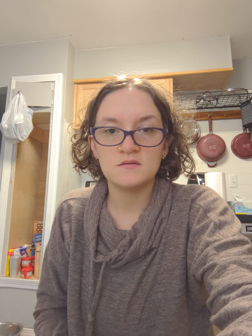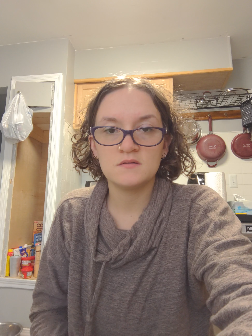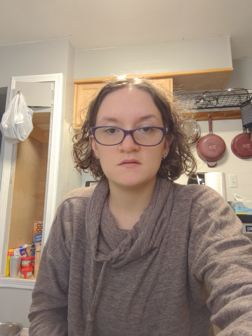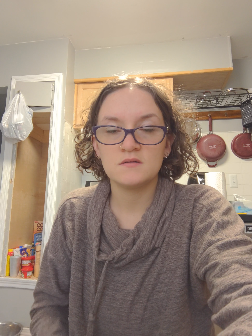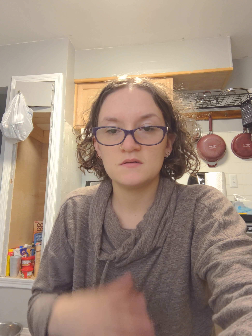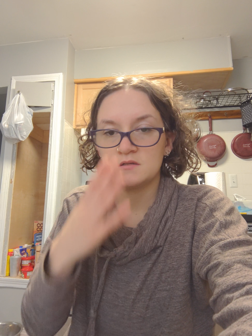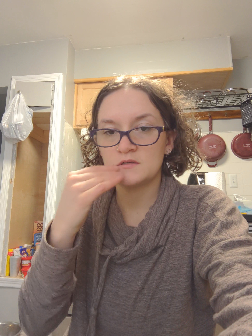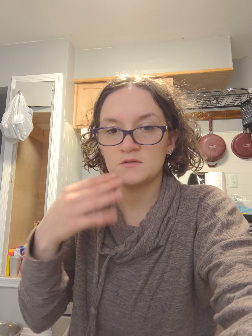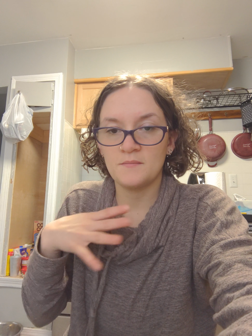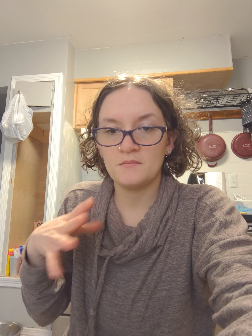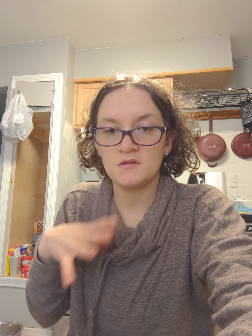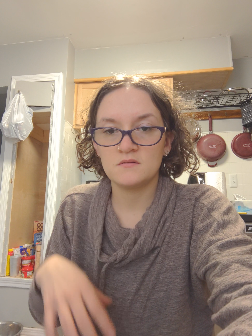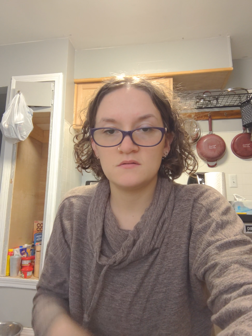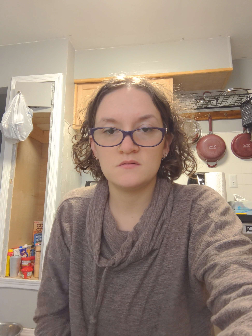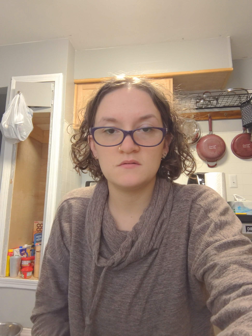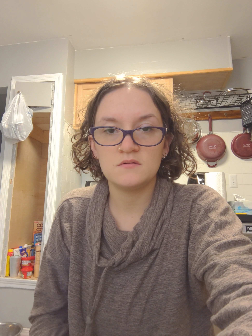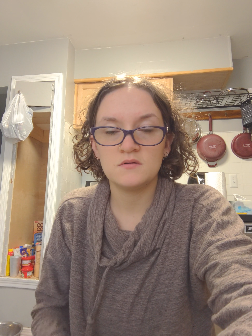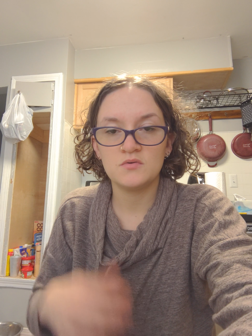pajamas